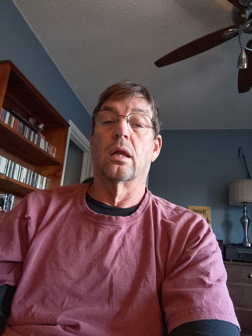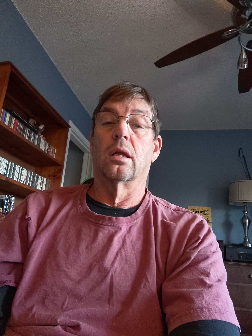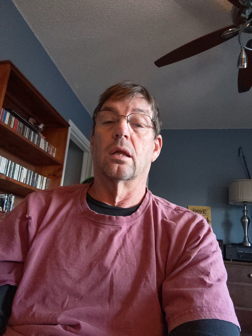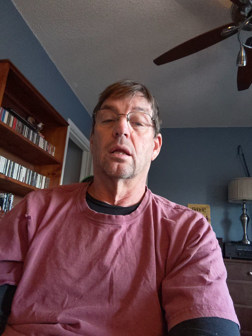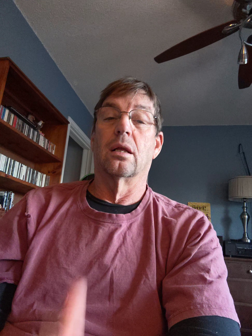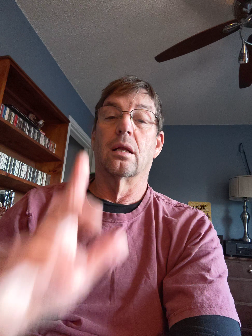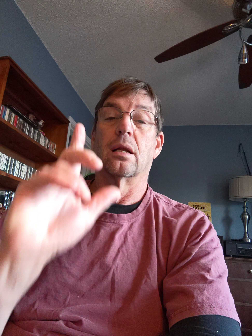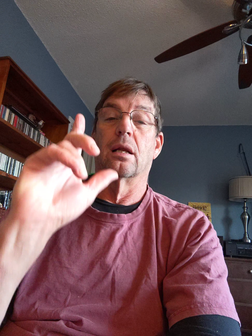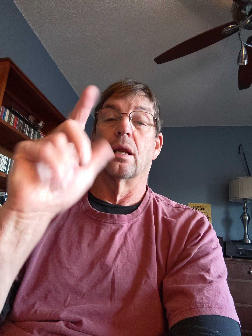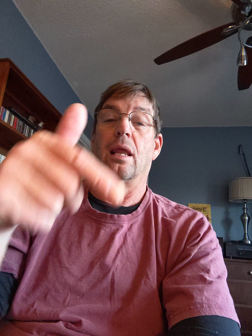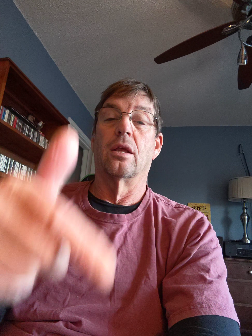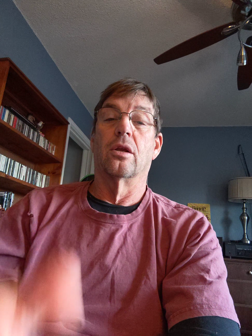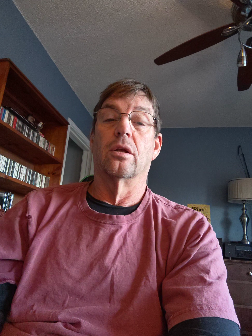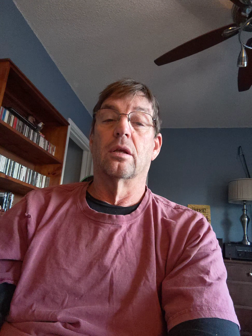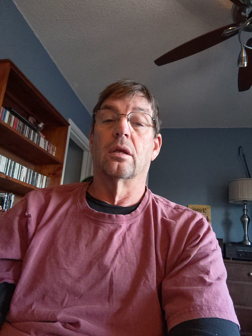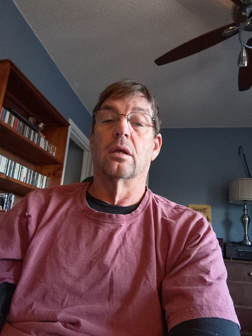later